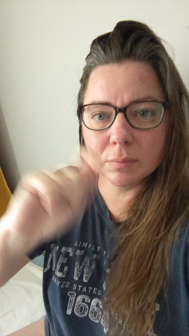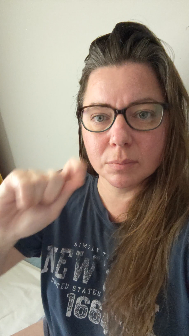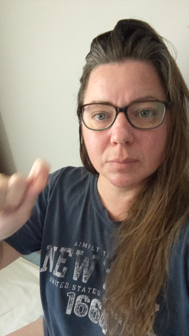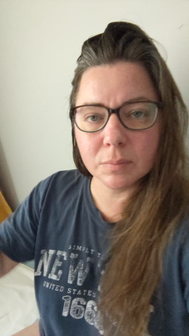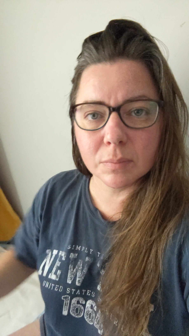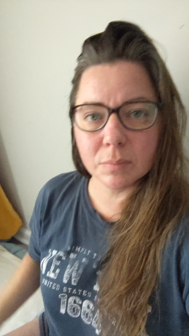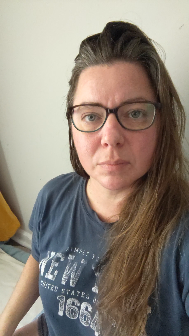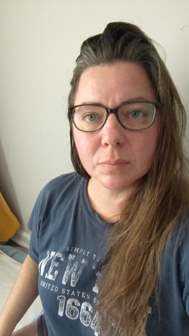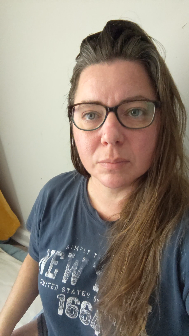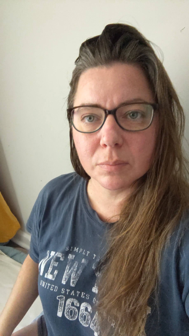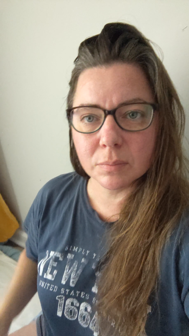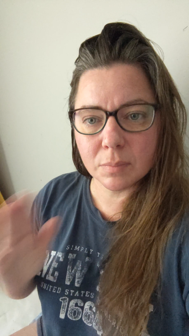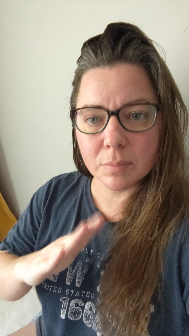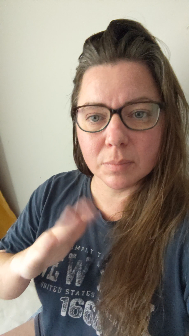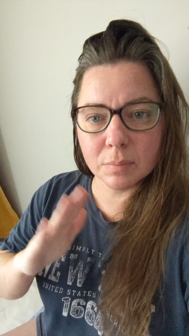clap